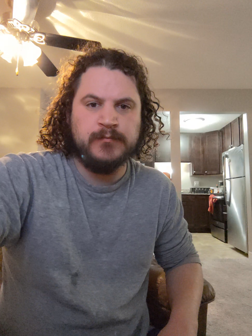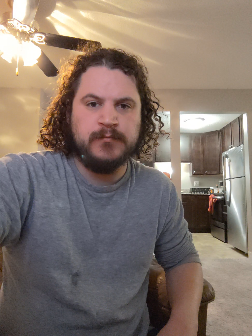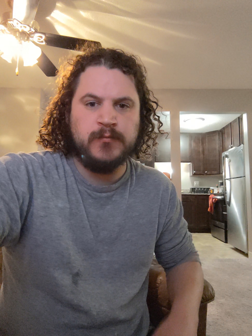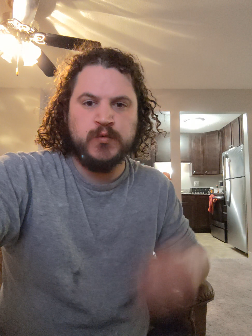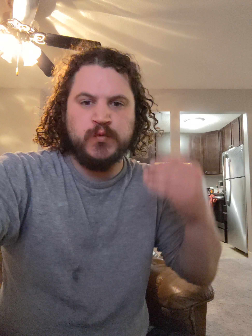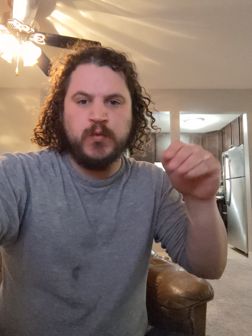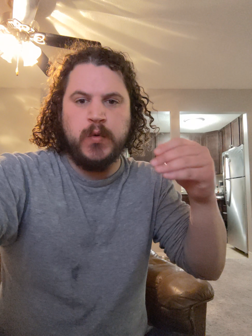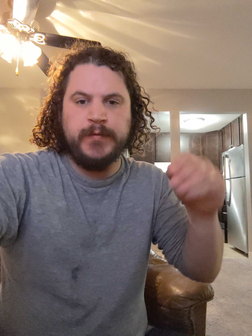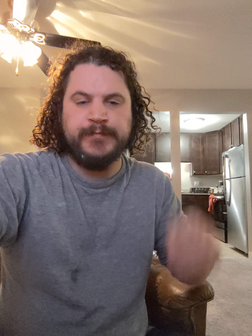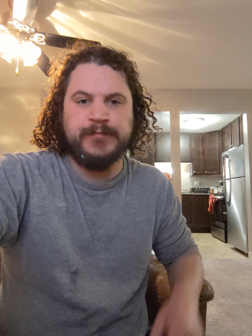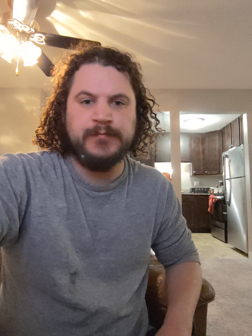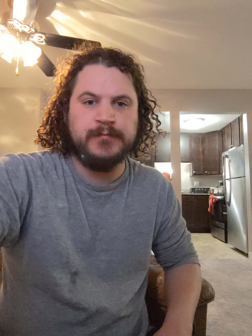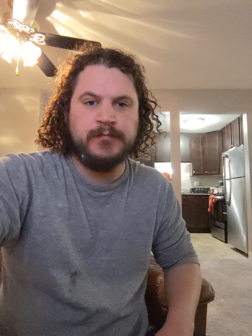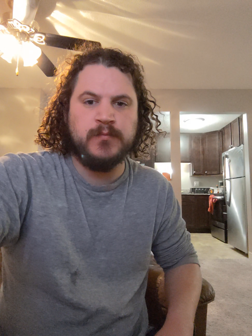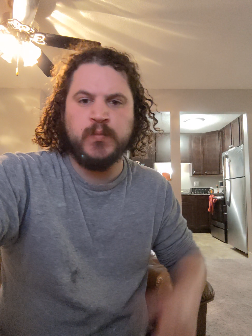store